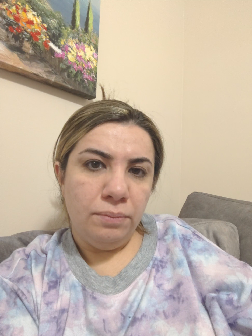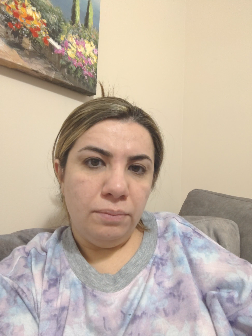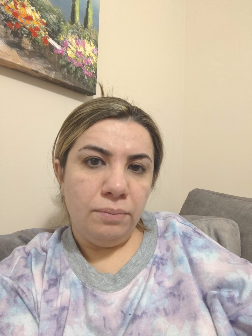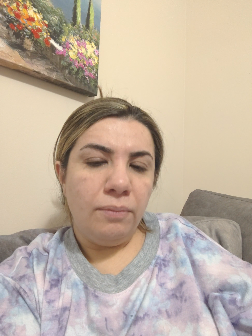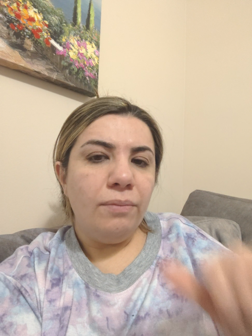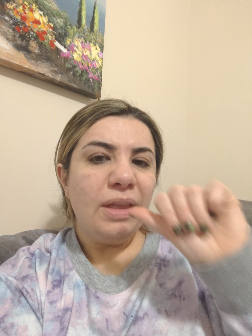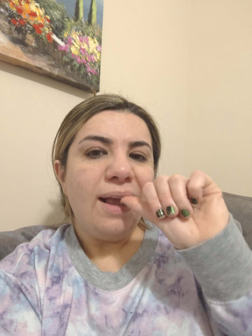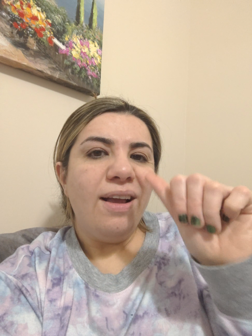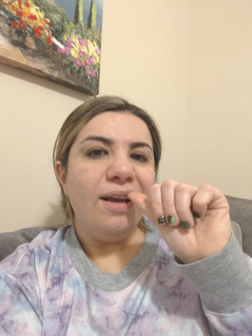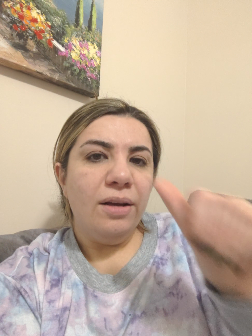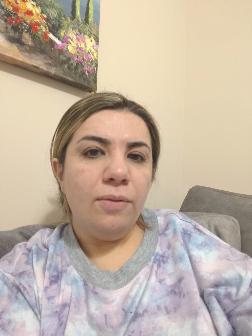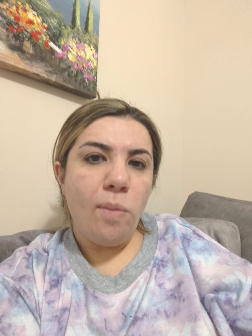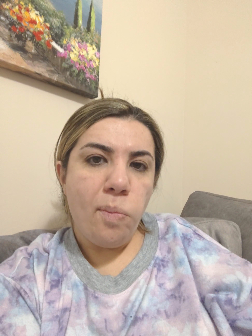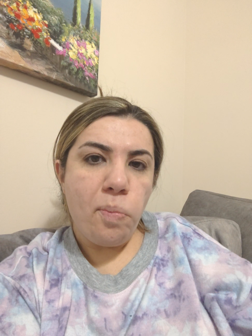nuts